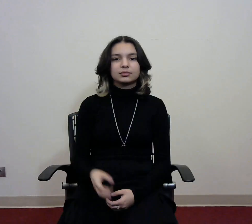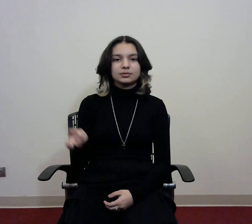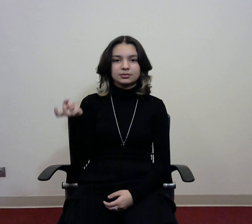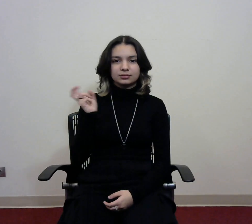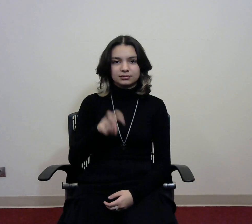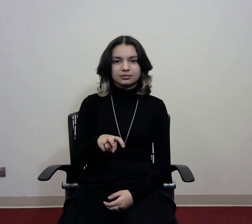gəlmək